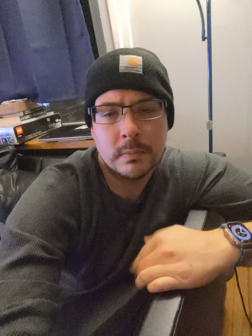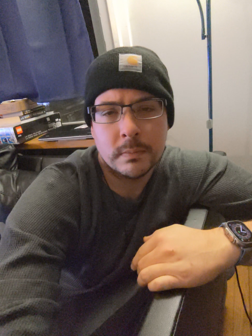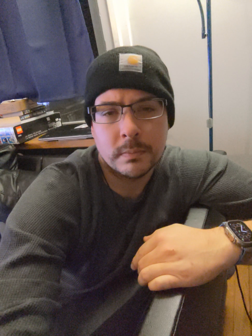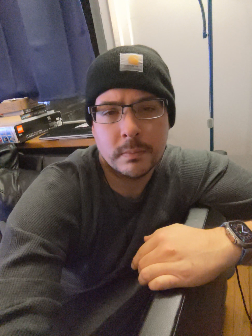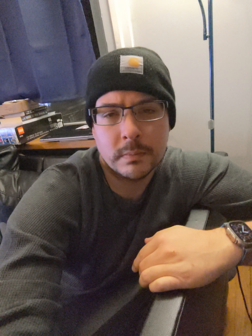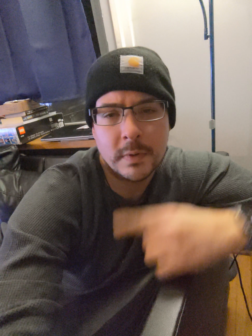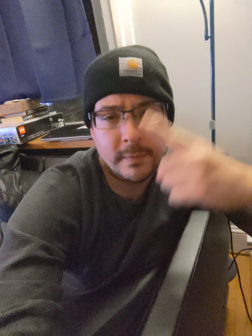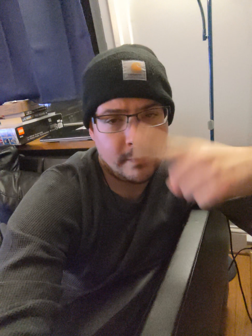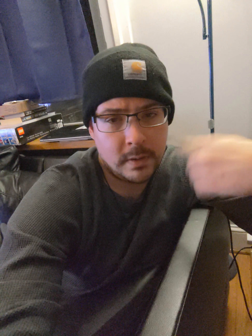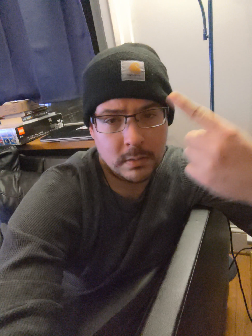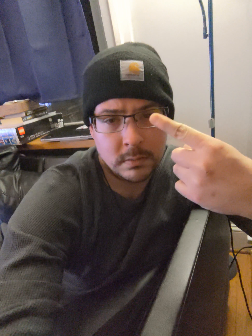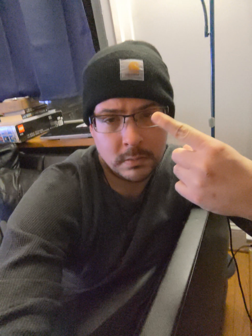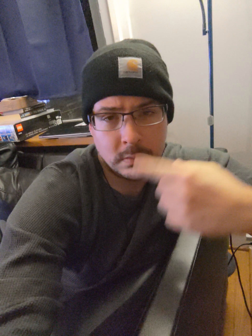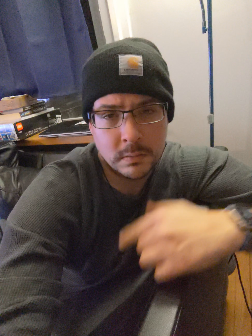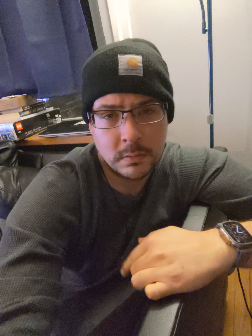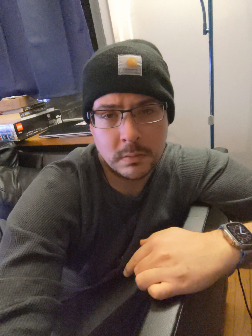face